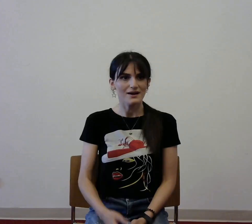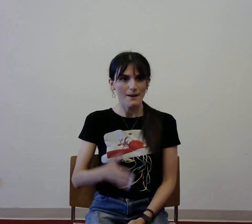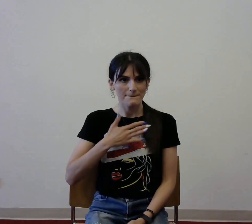mən